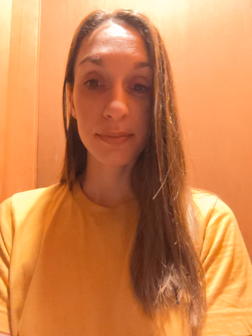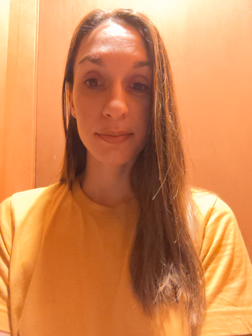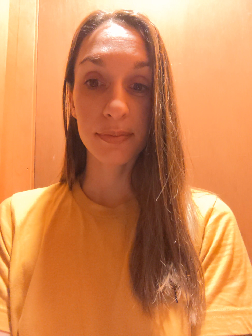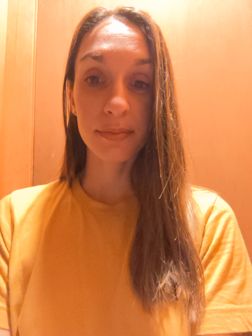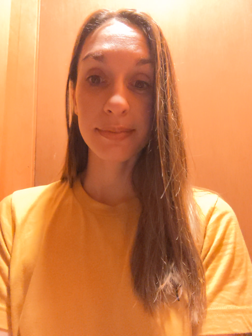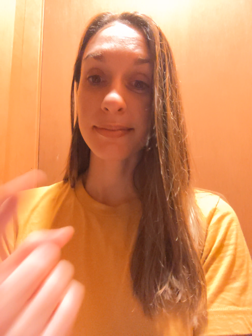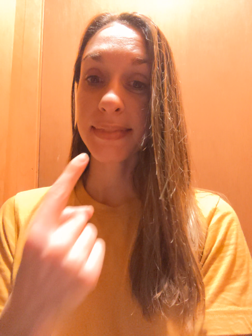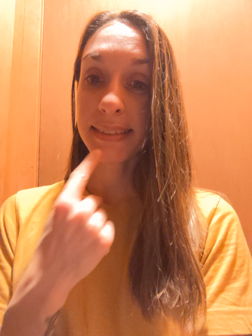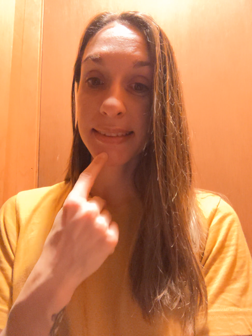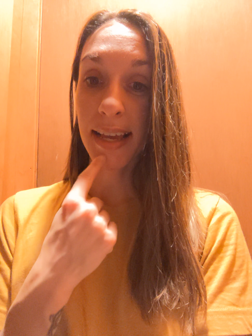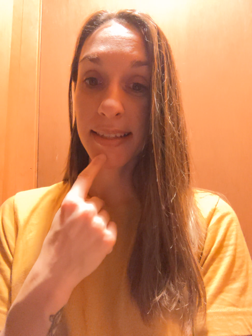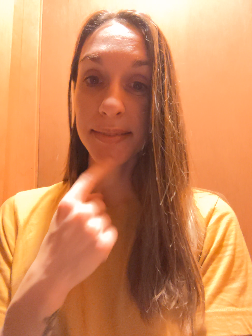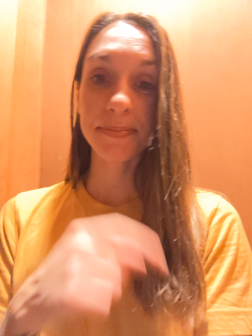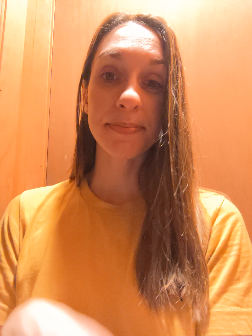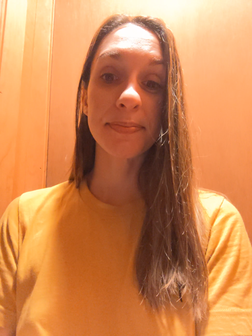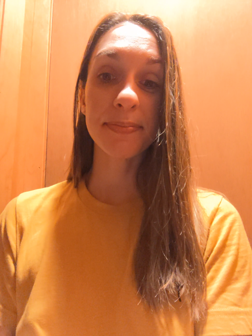say